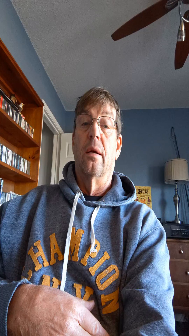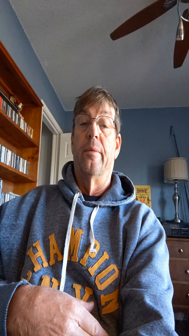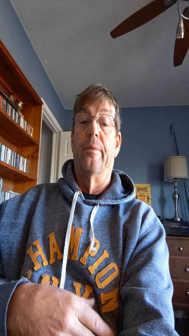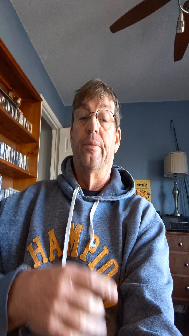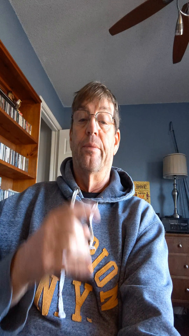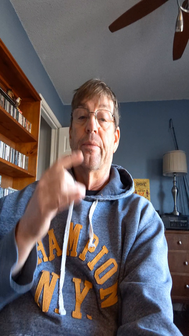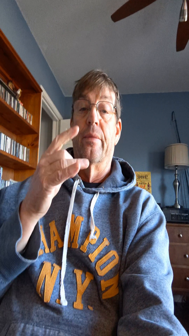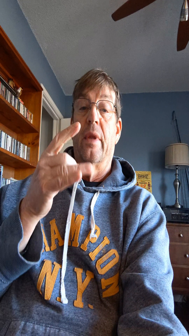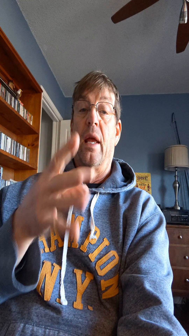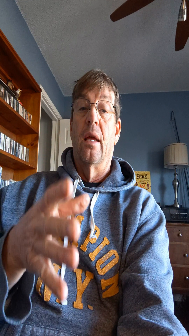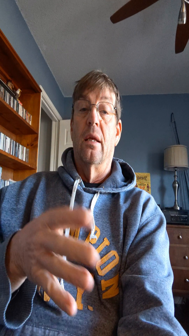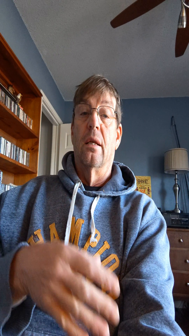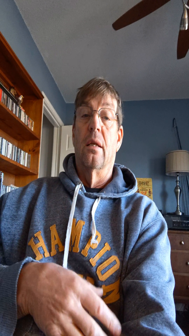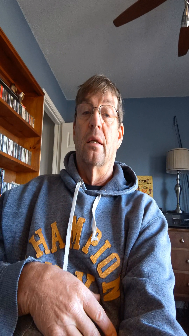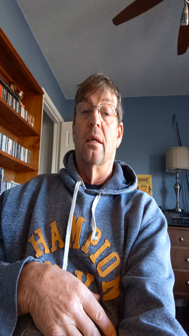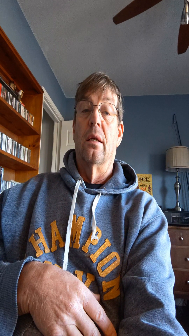hate